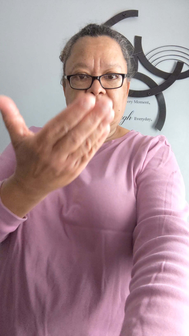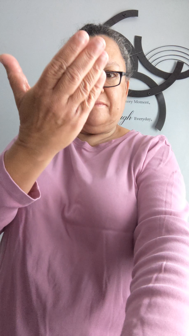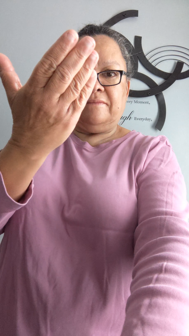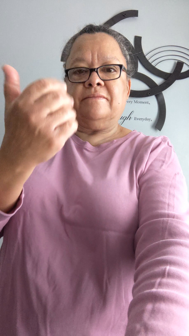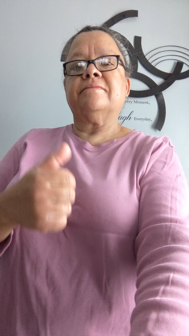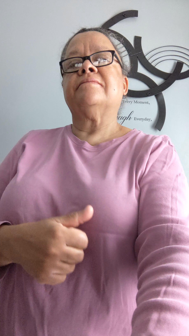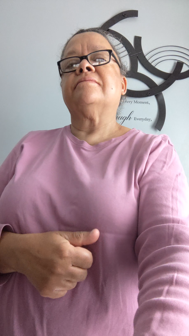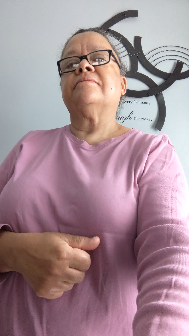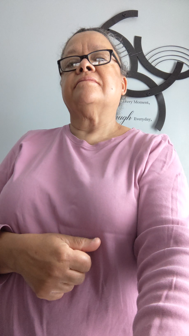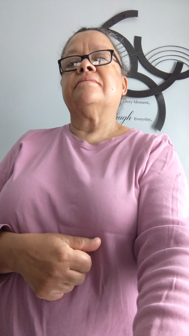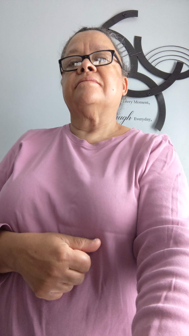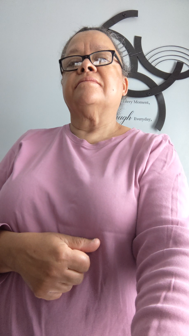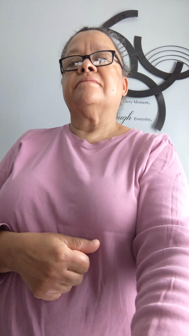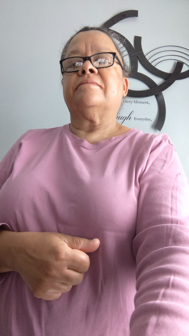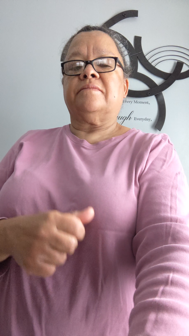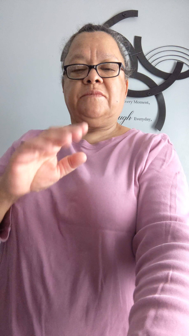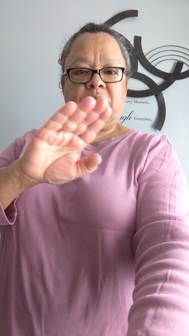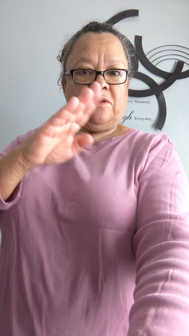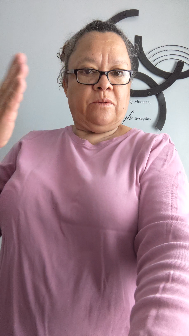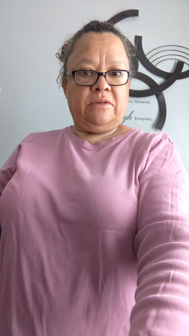door